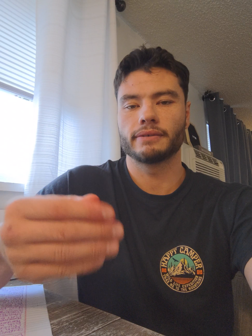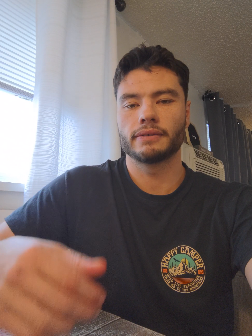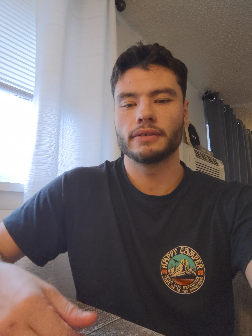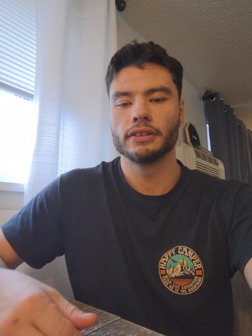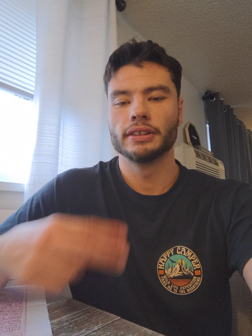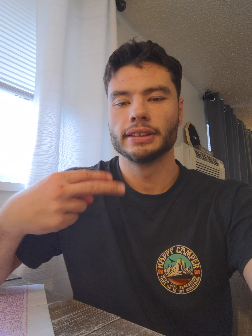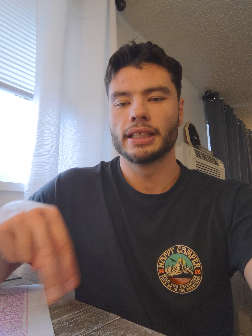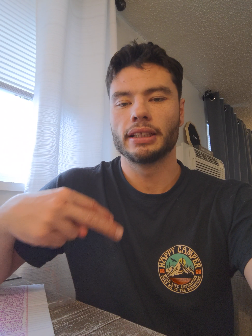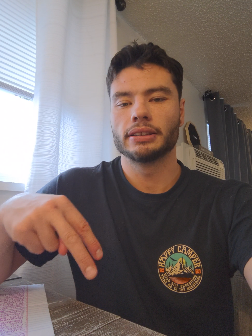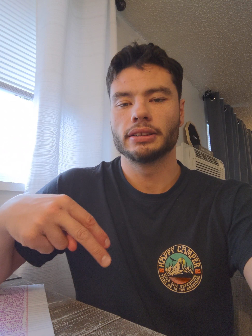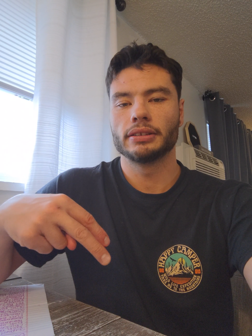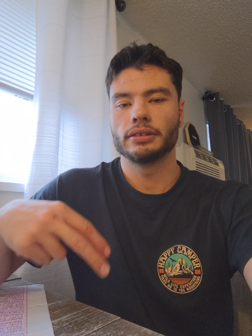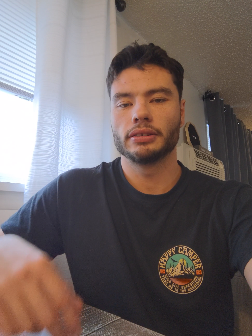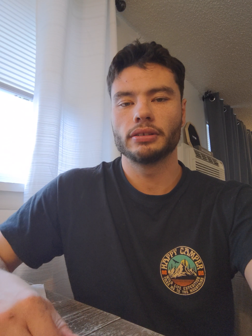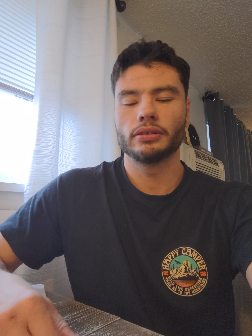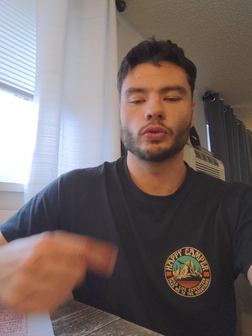dance